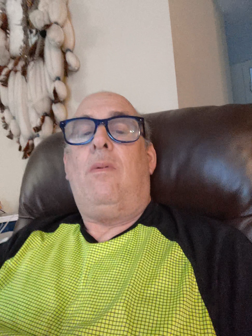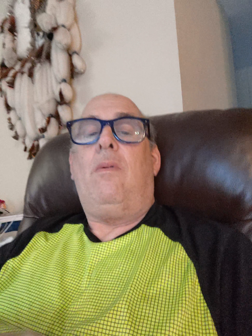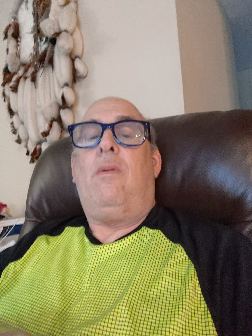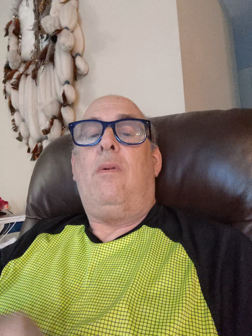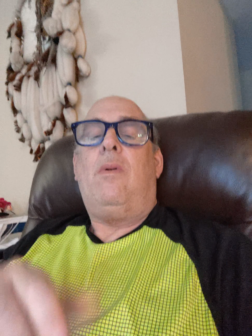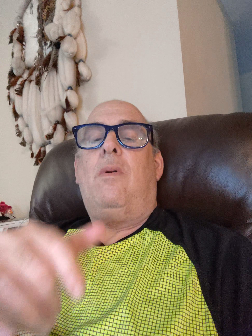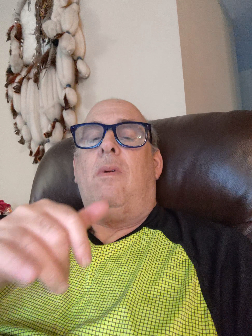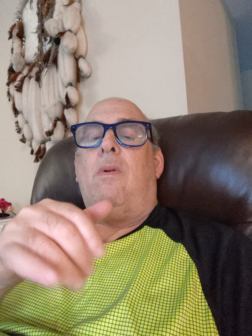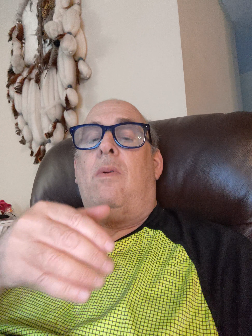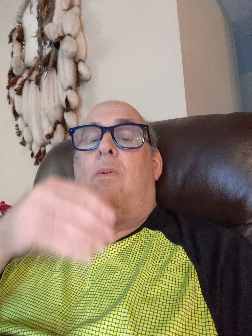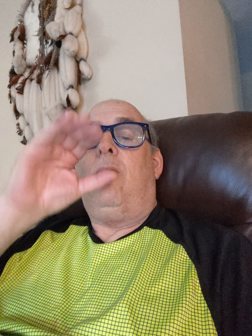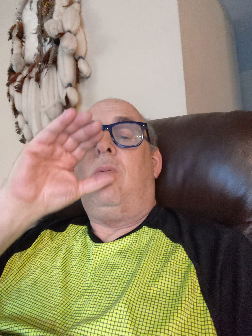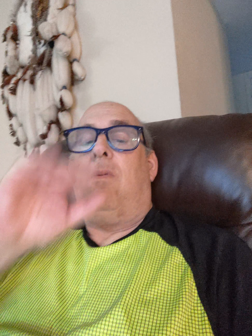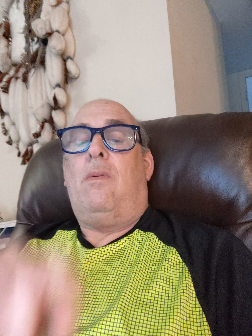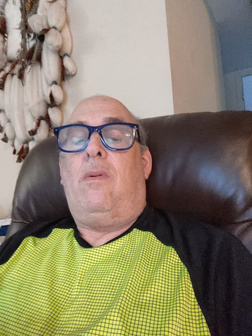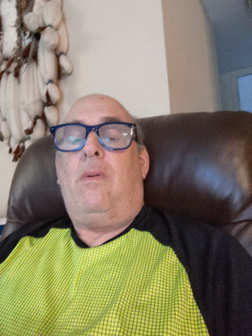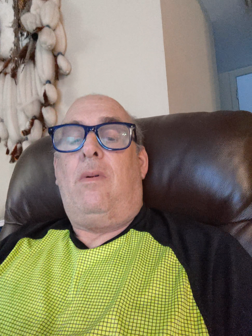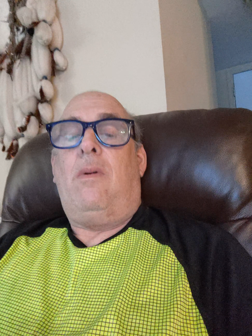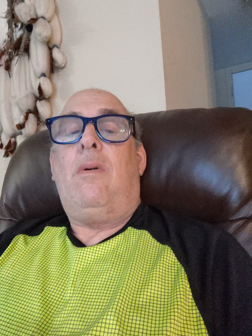drink